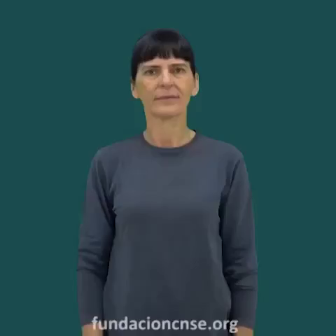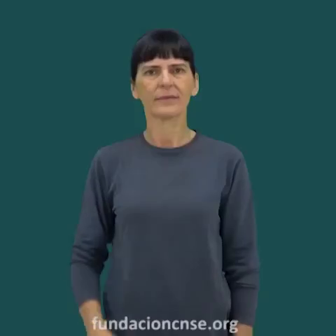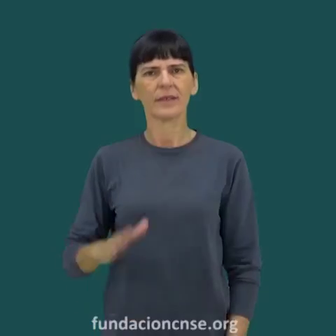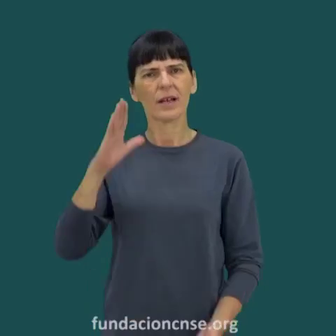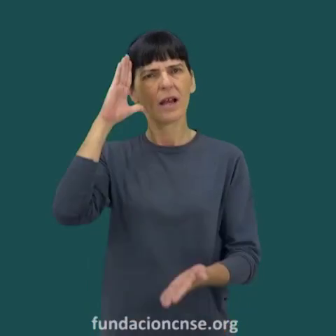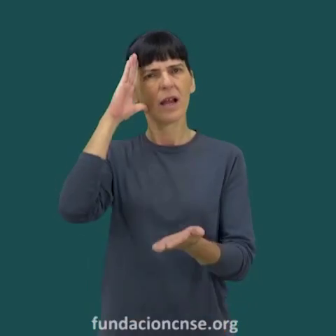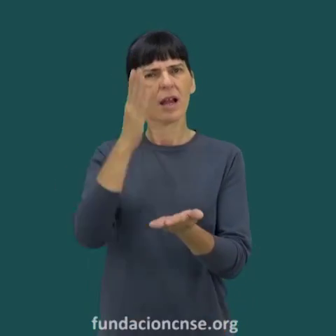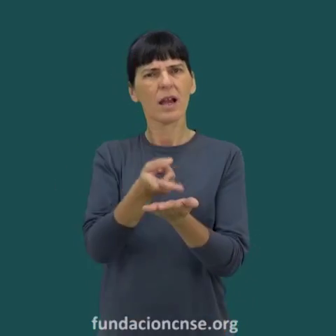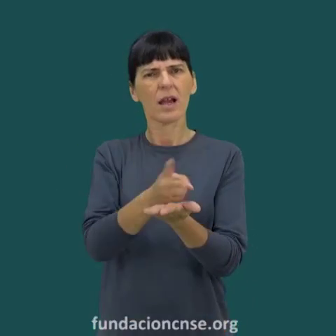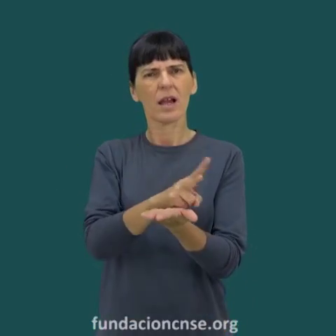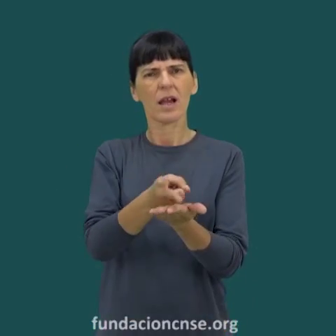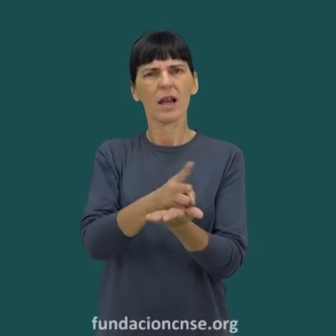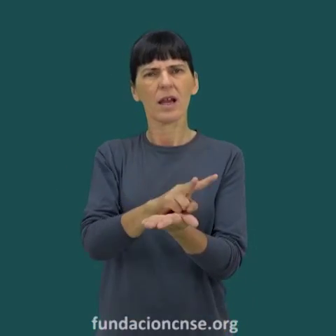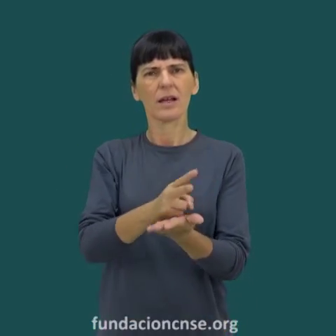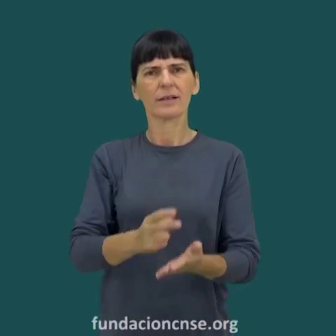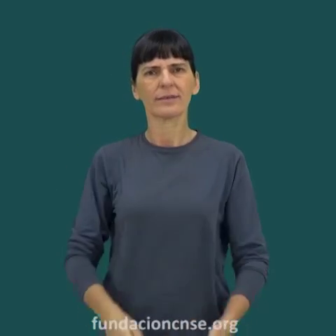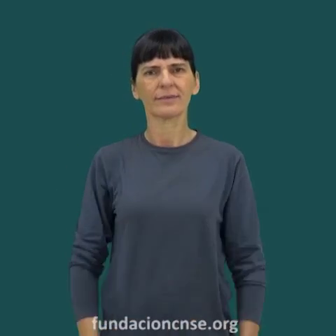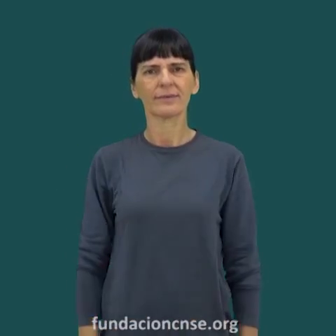dormir insomnio